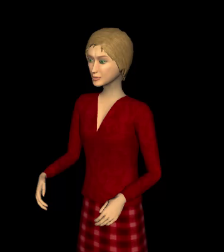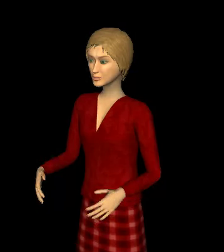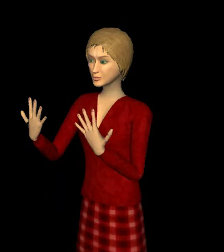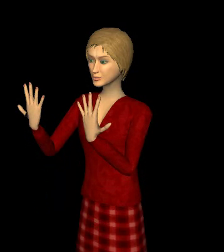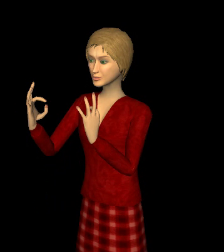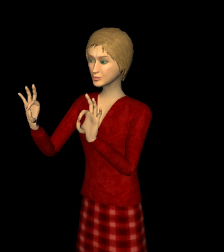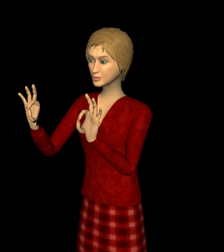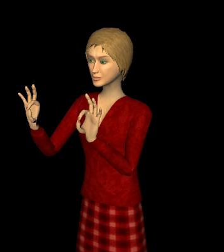10